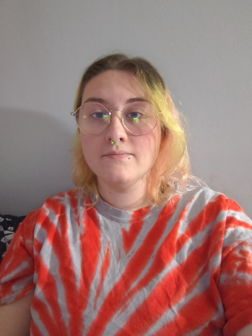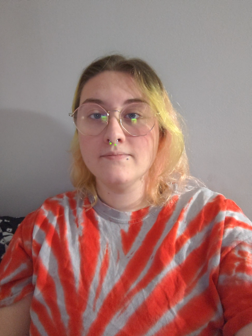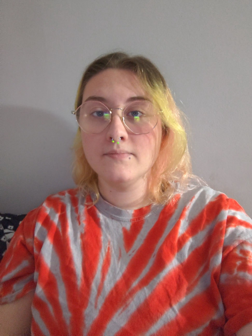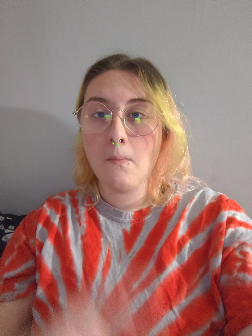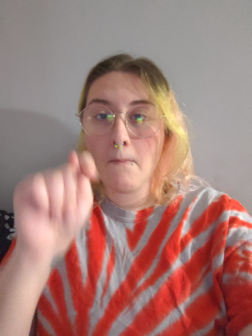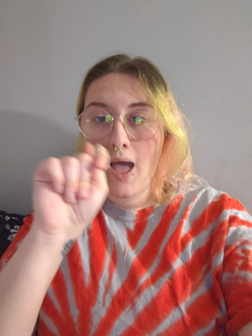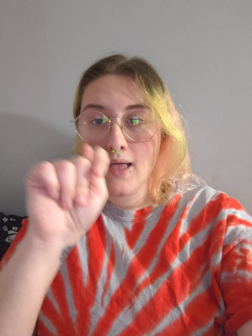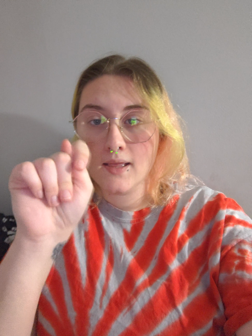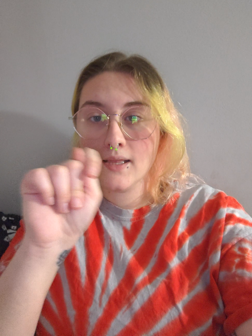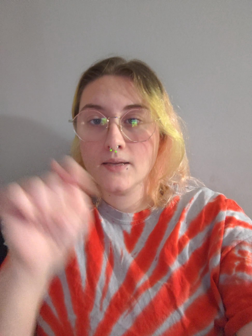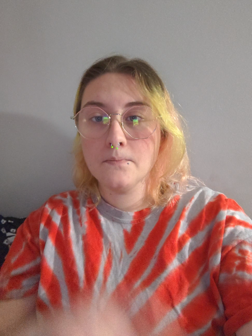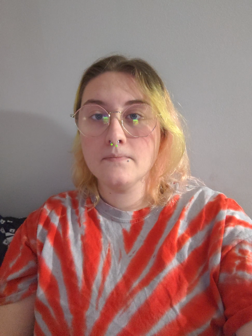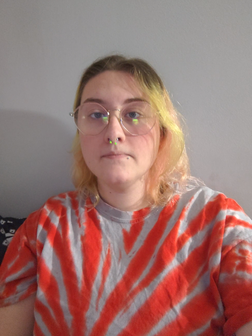potty